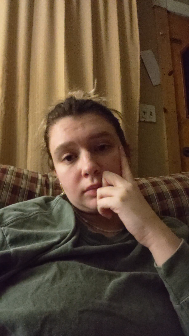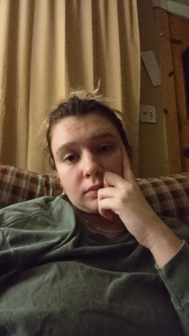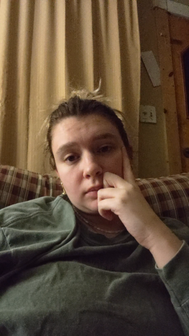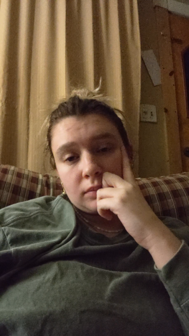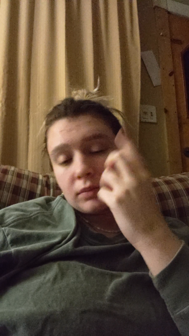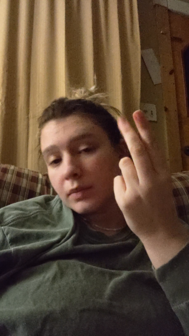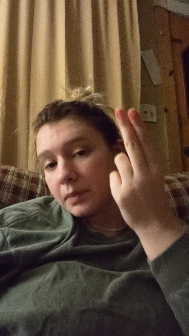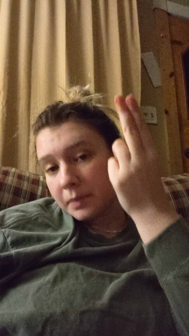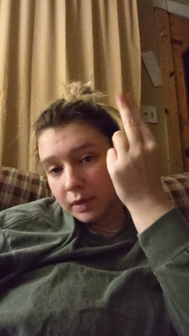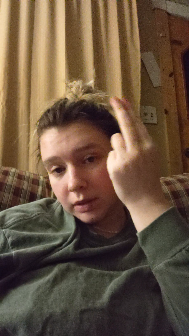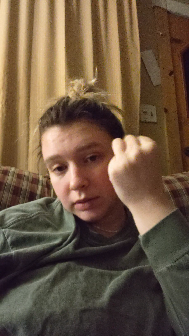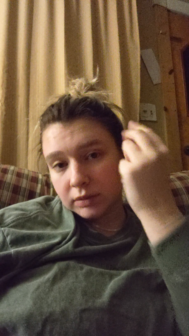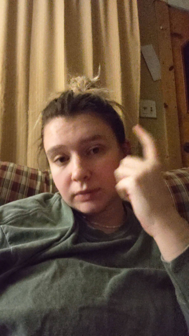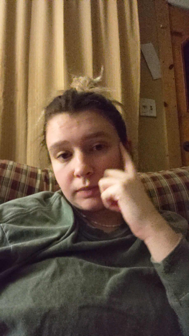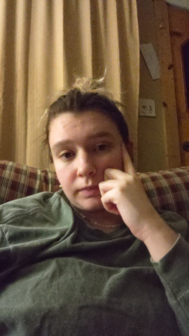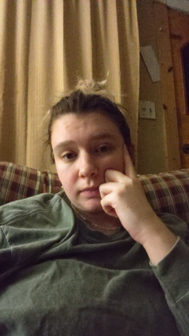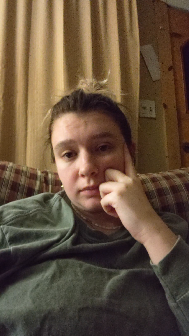bunny